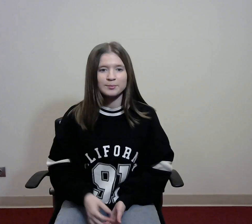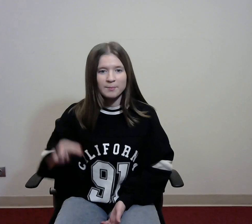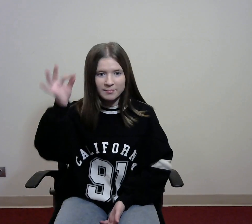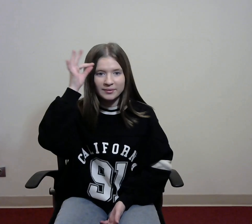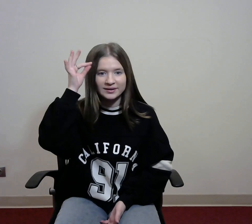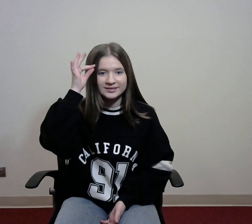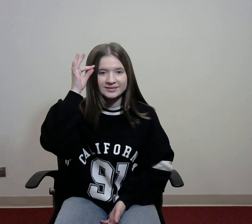xatırladım